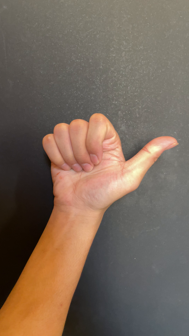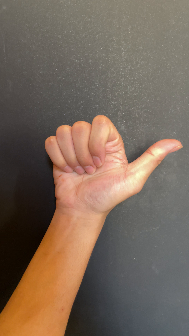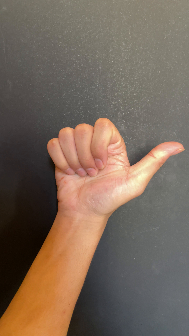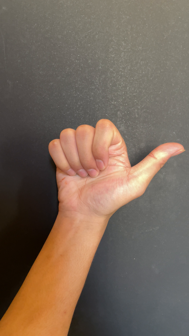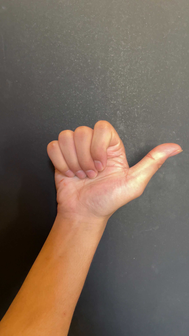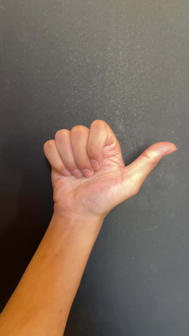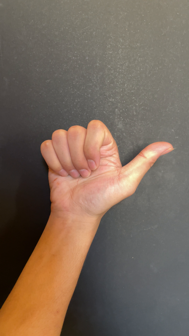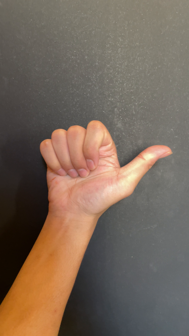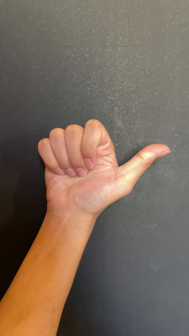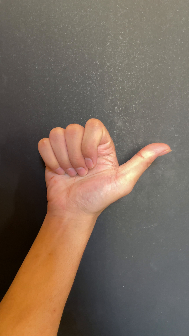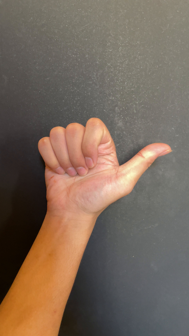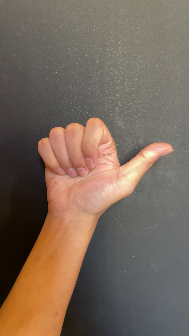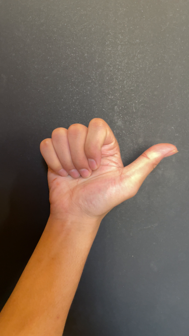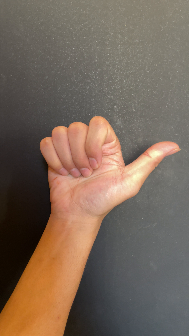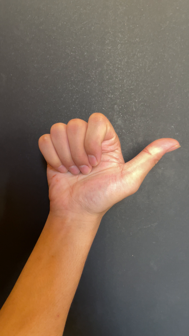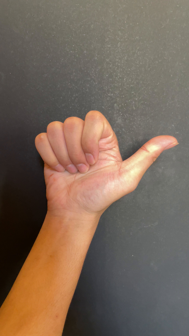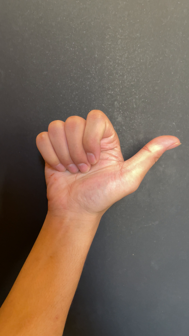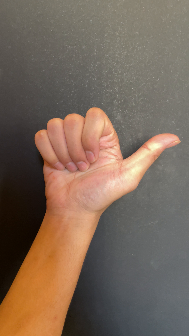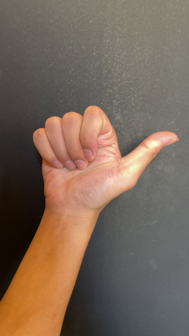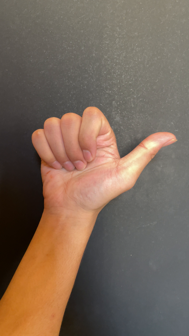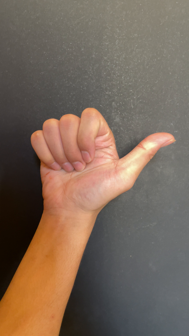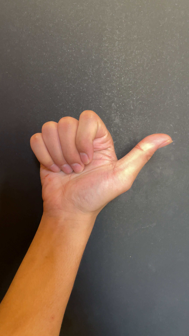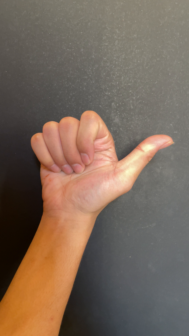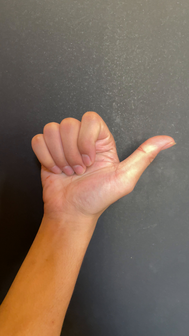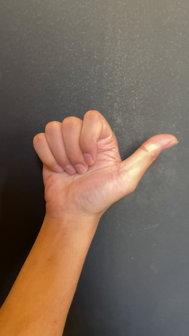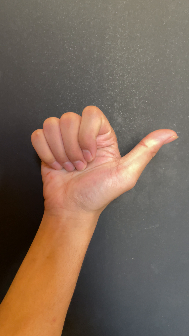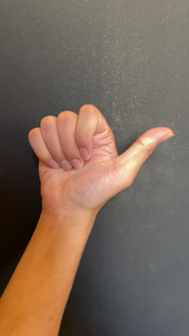ज